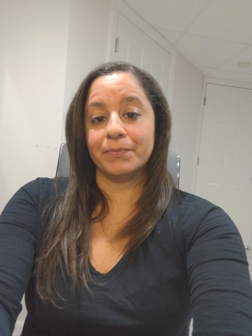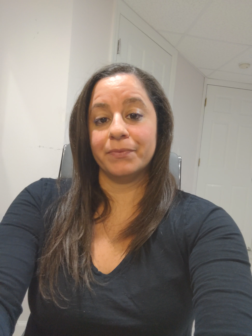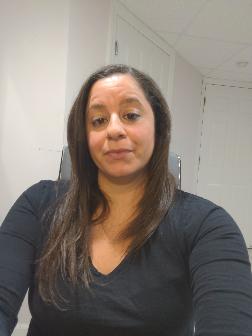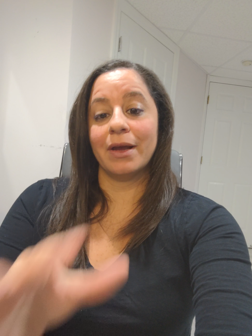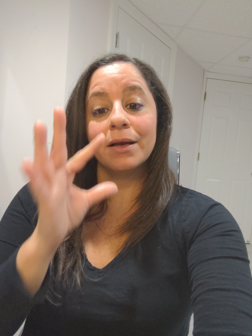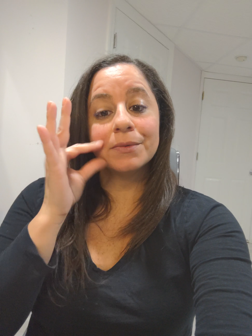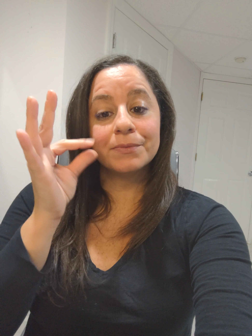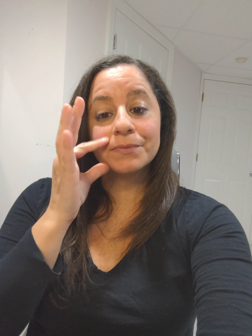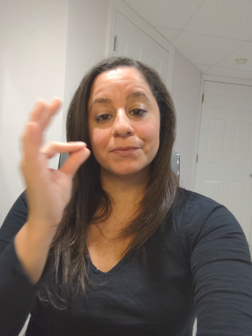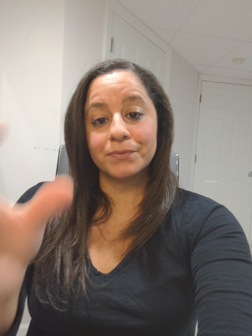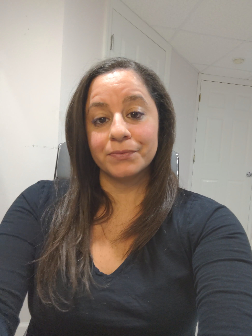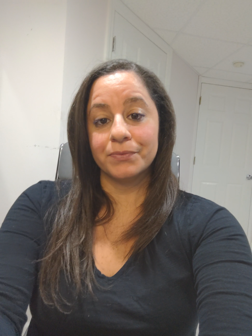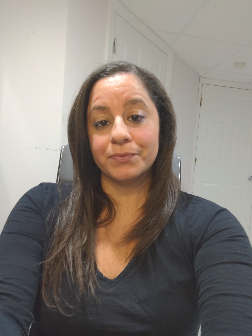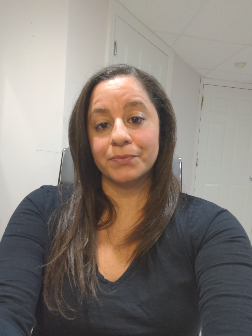cat